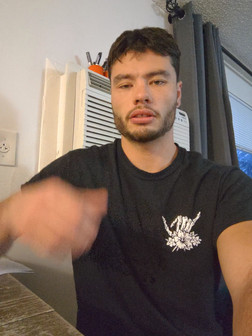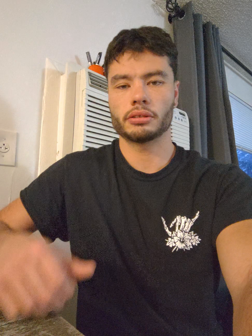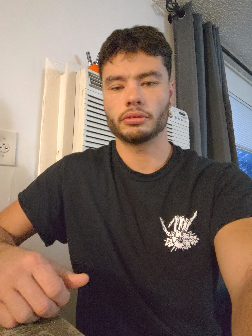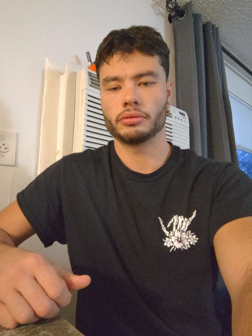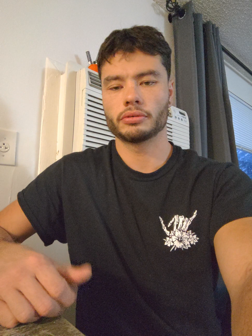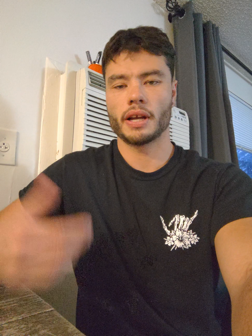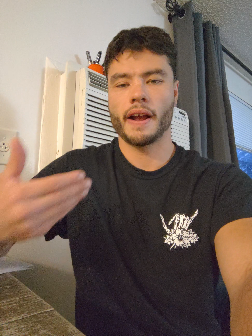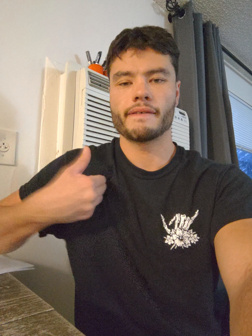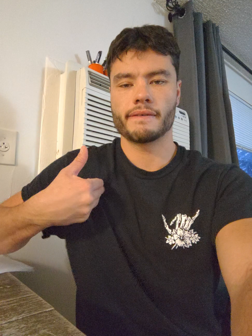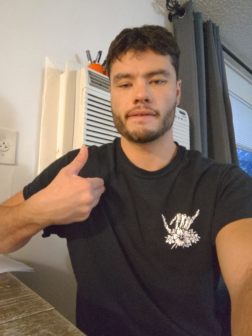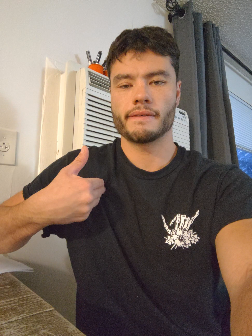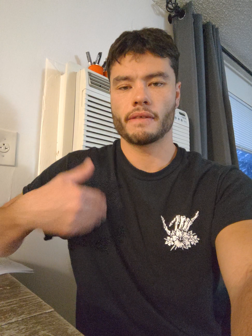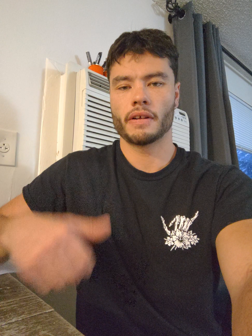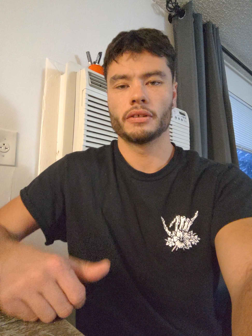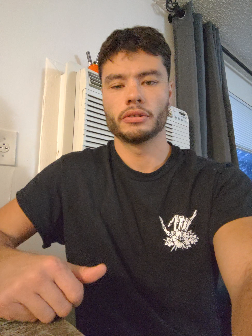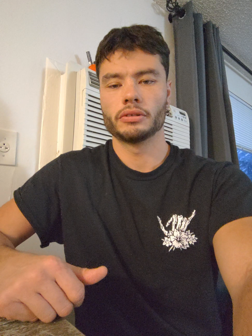have